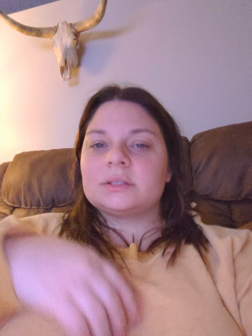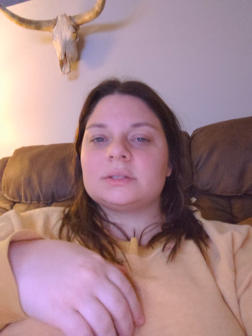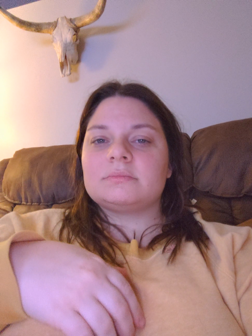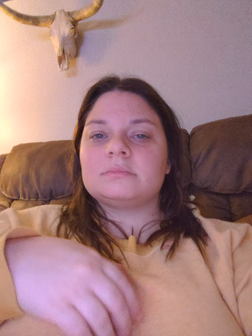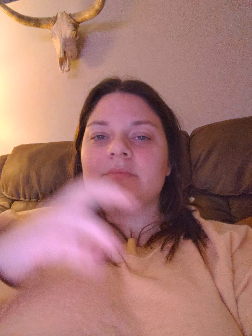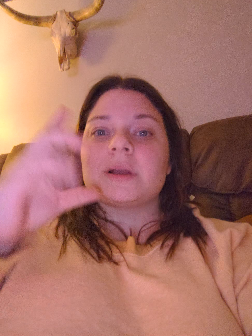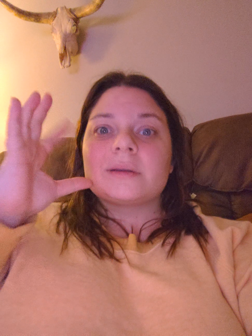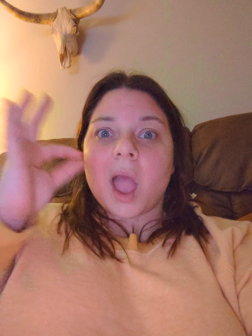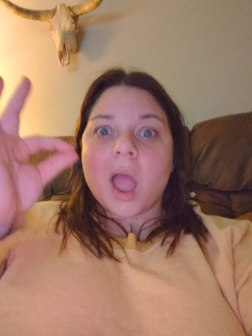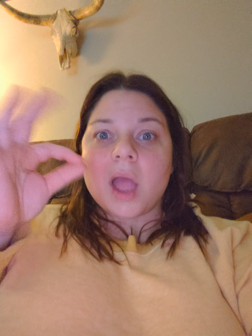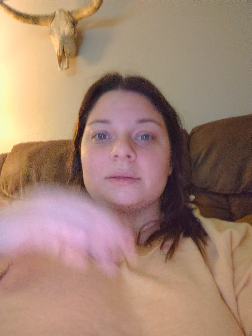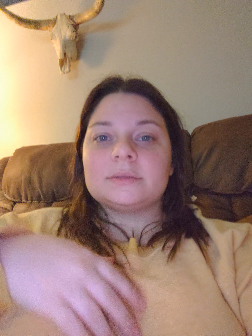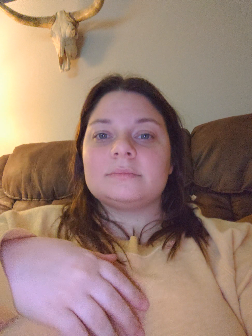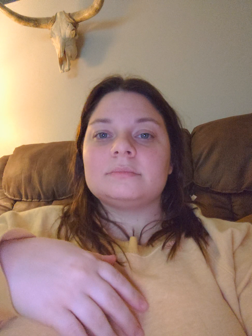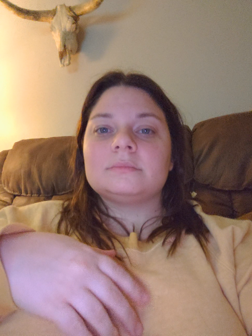cat